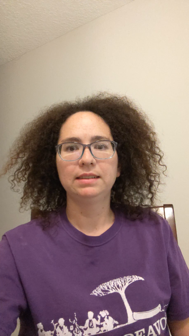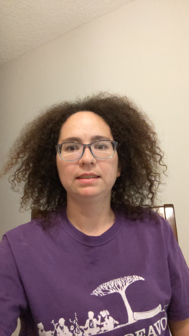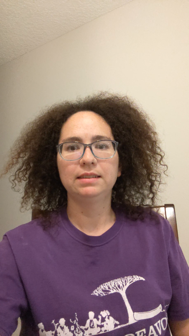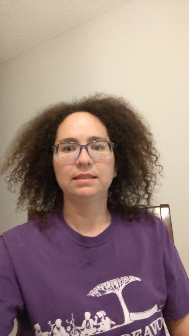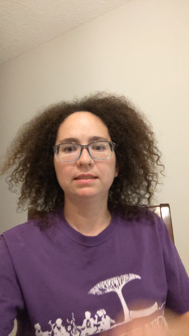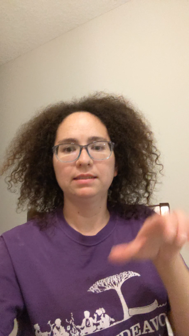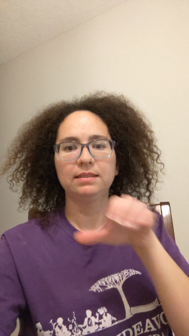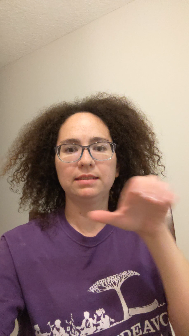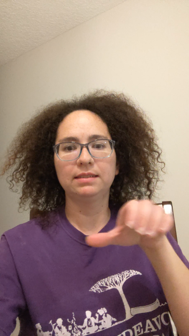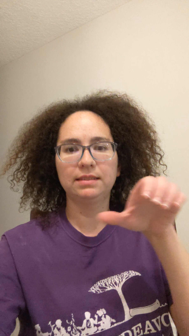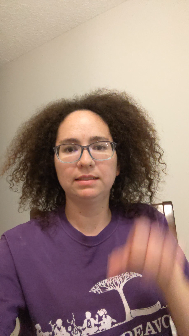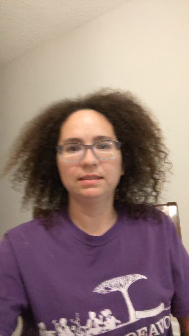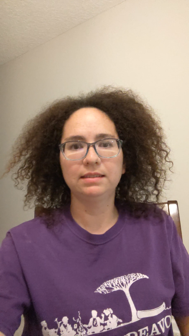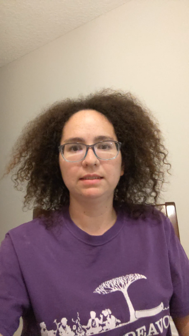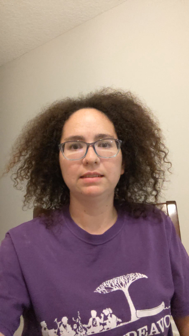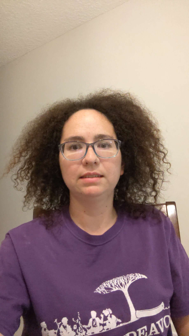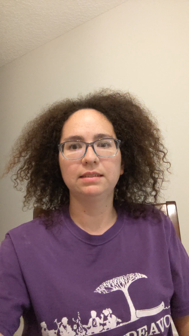does